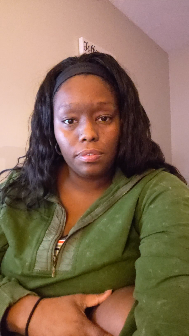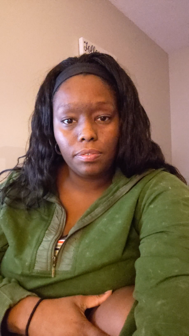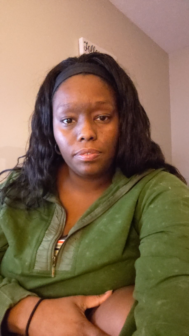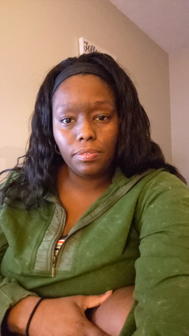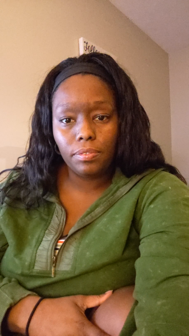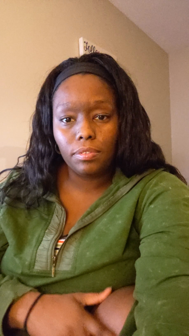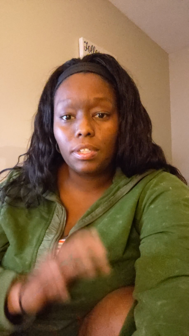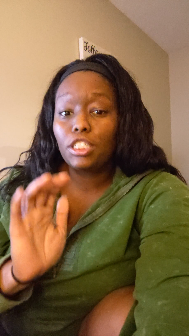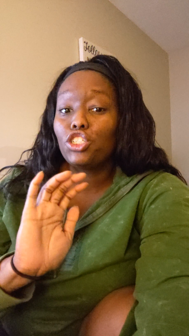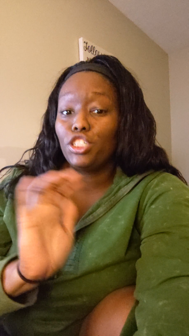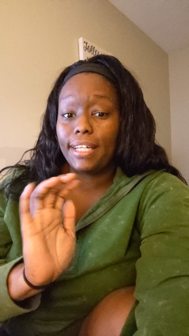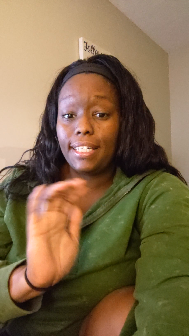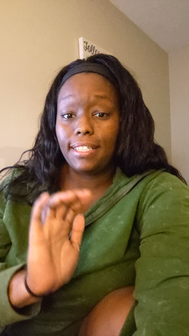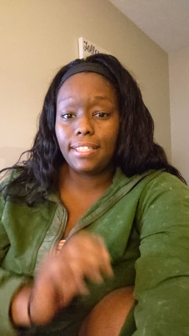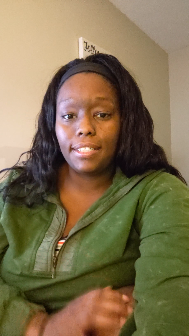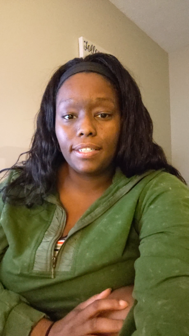cheese